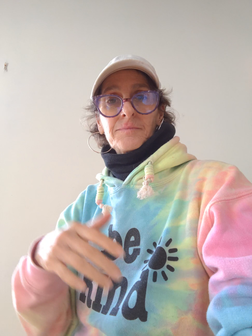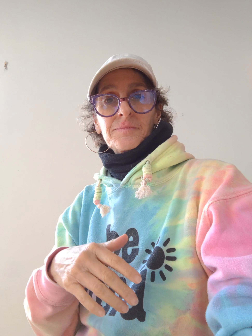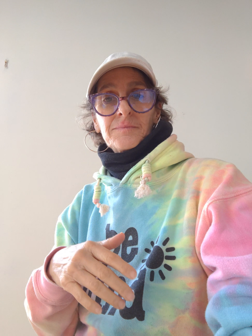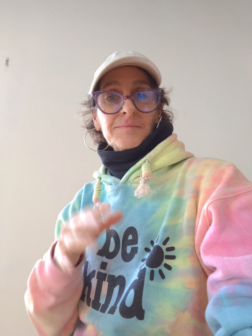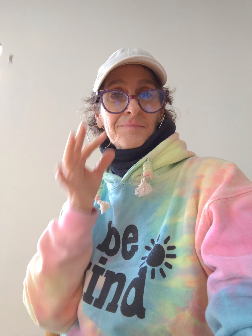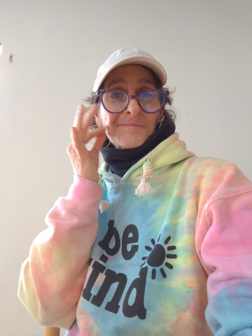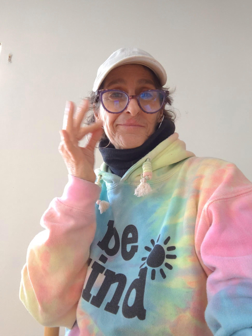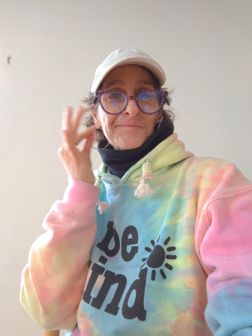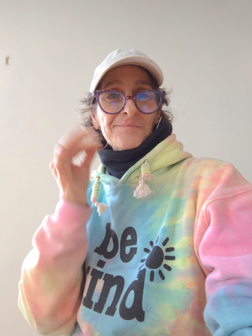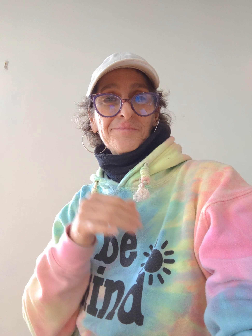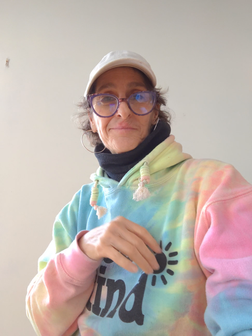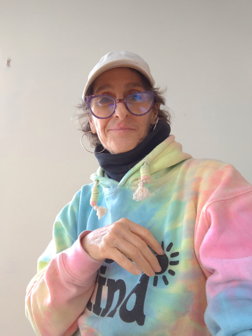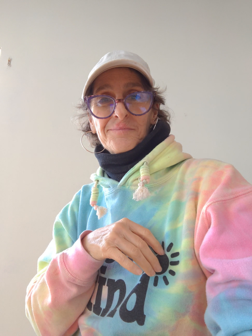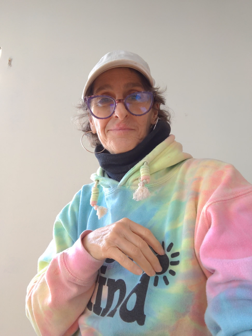kitty